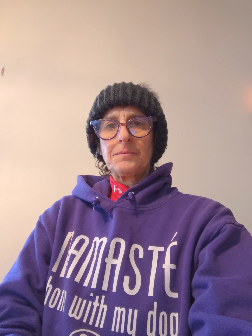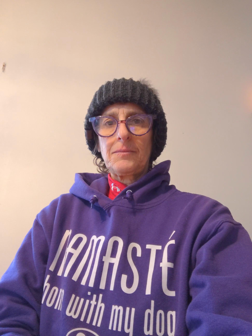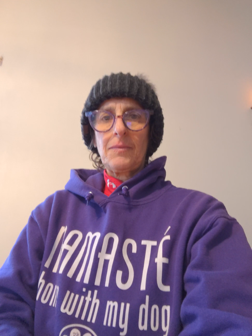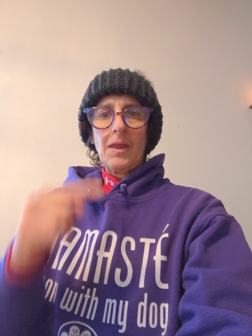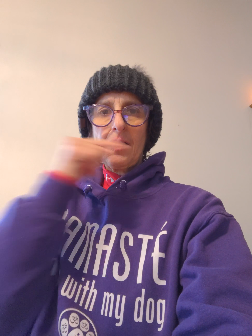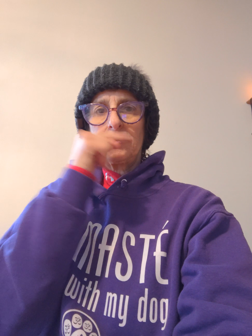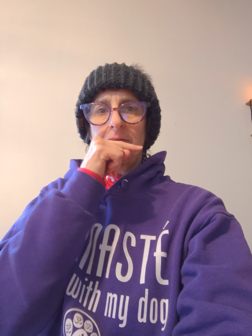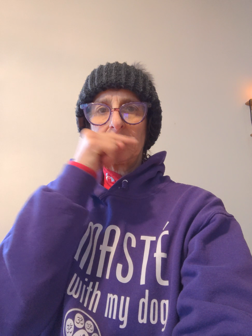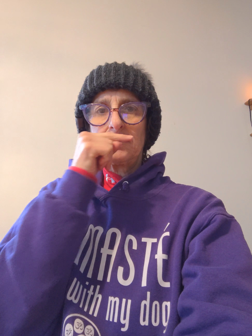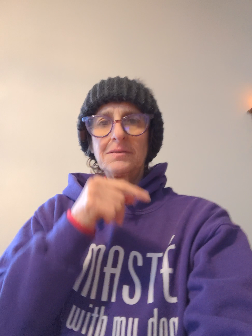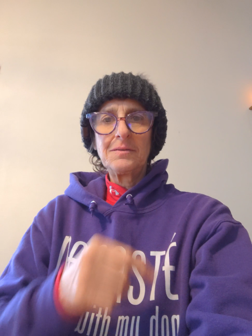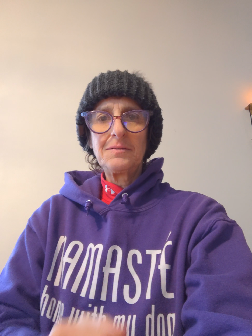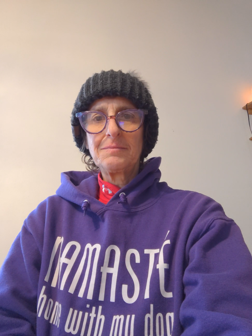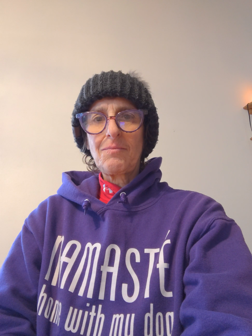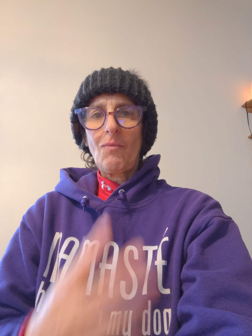toothbrush